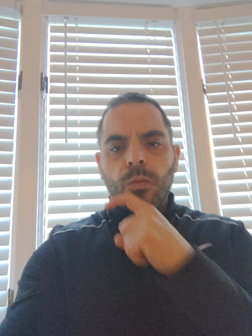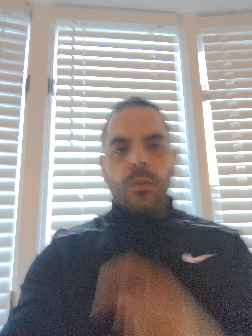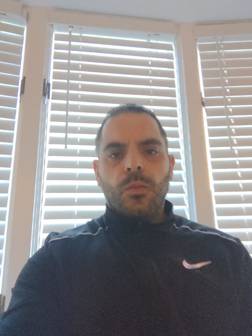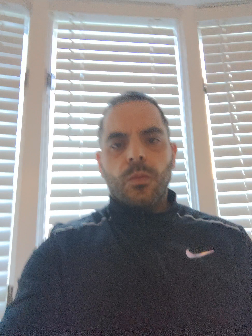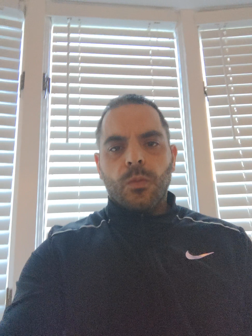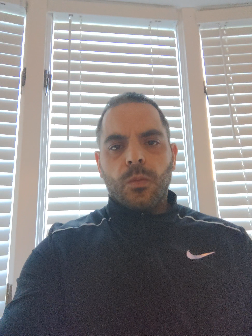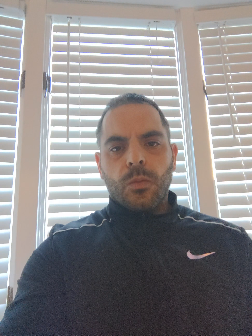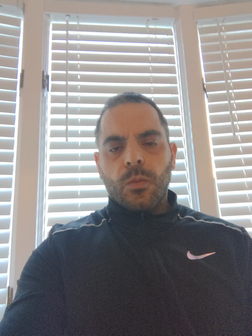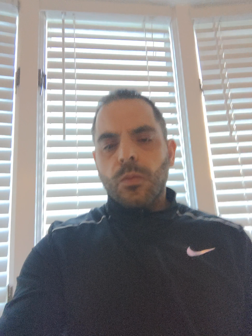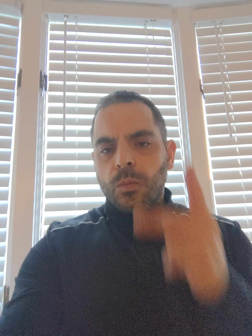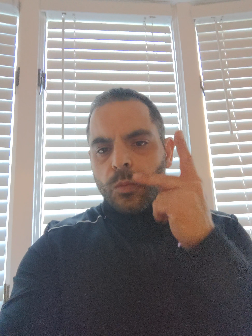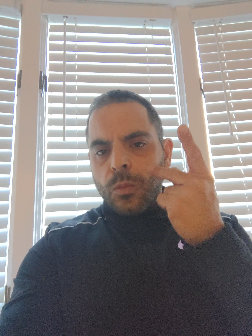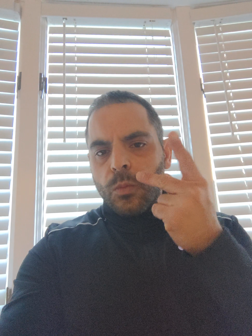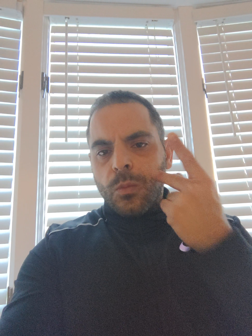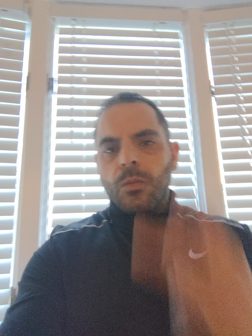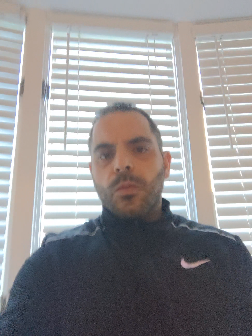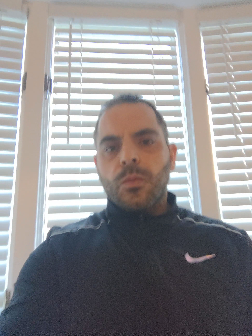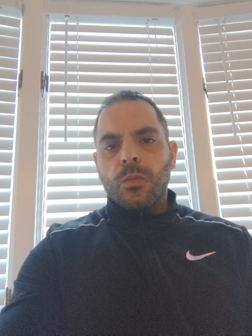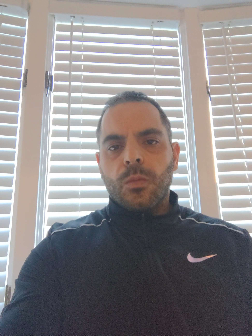kitty